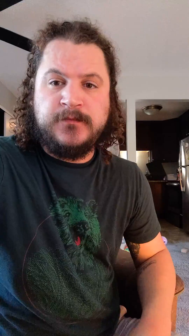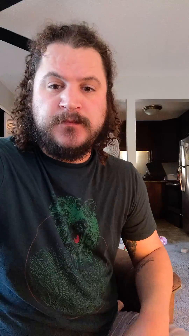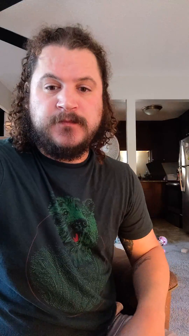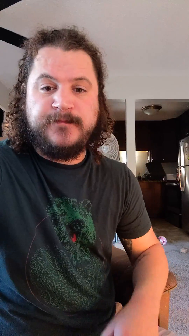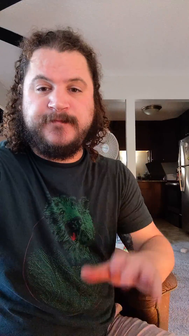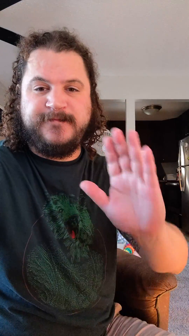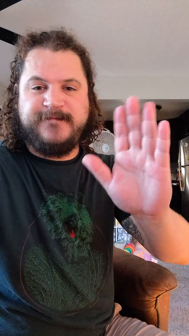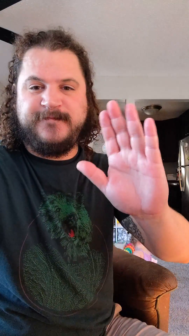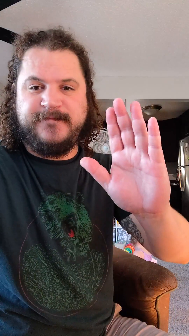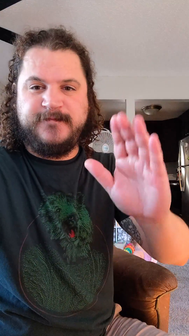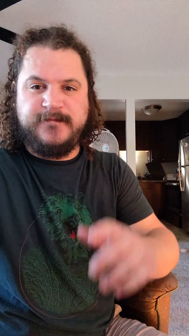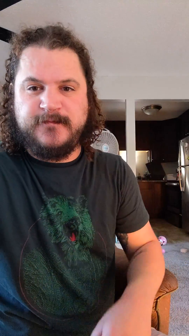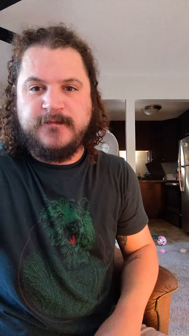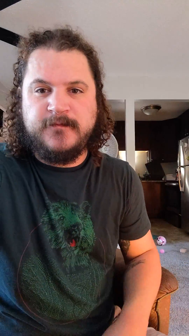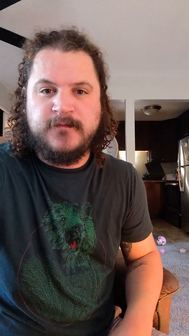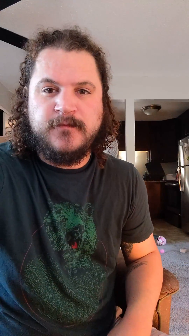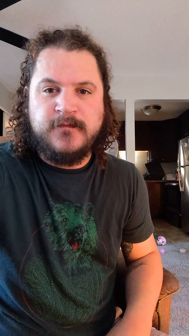hi